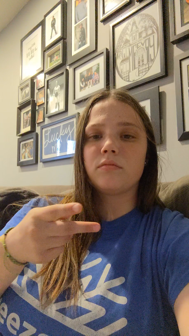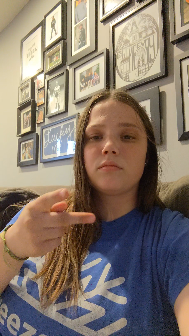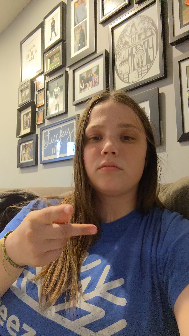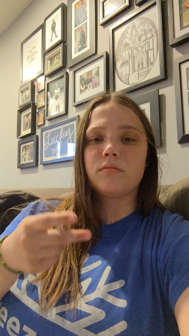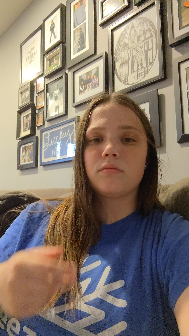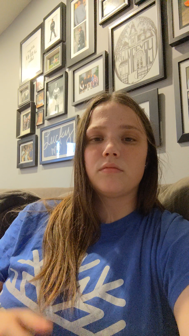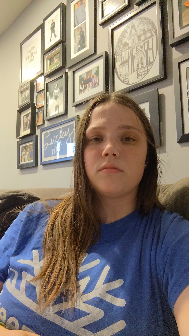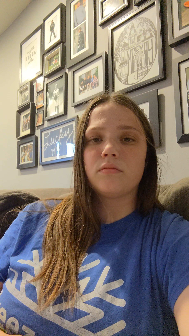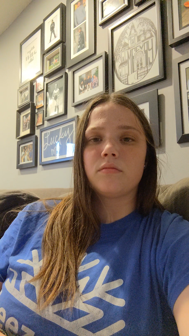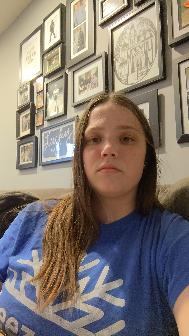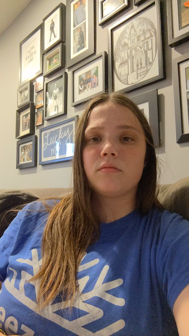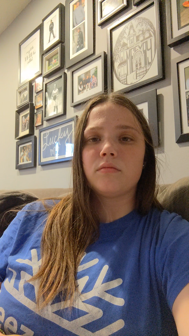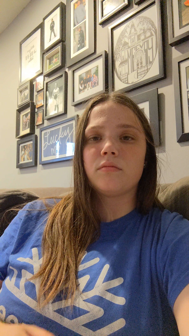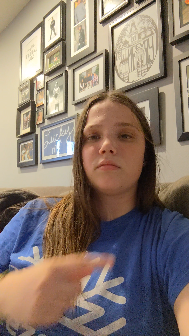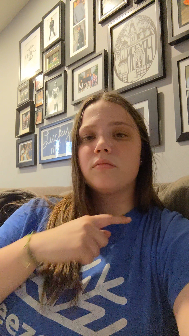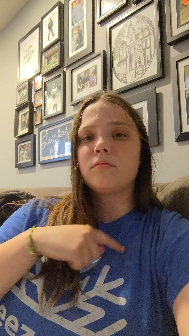necklace